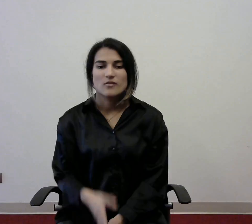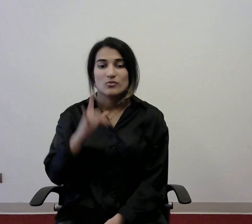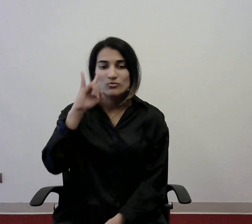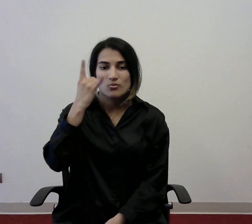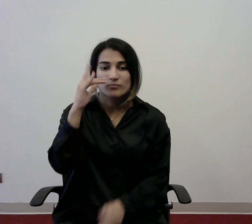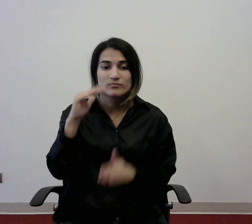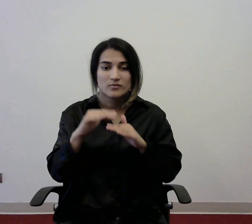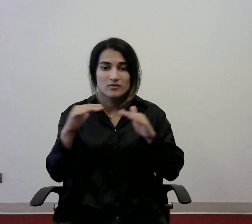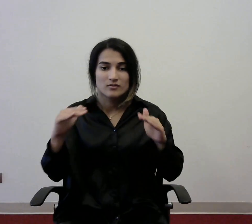uşaq